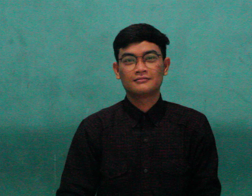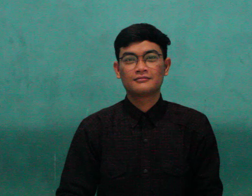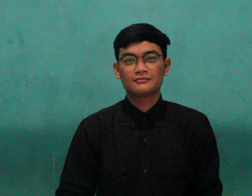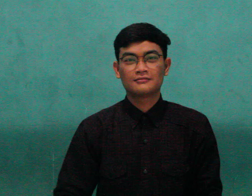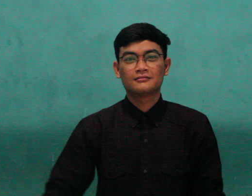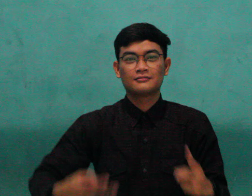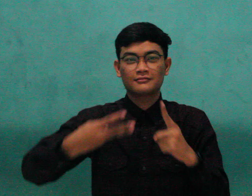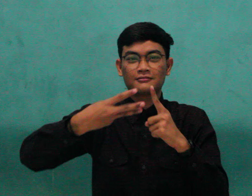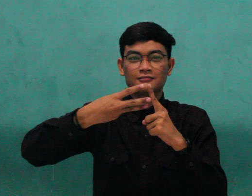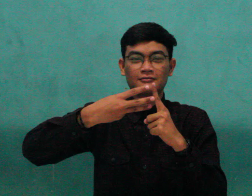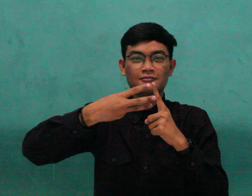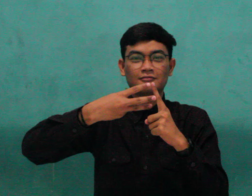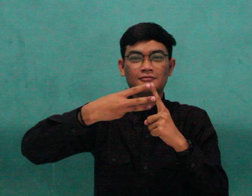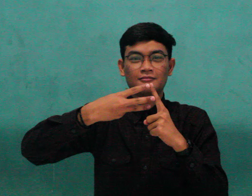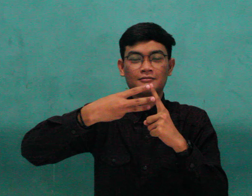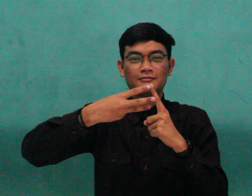B